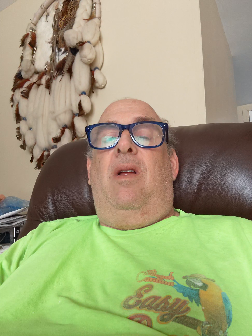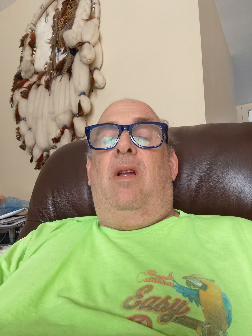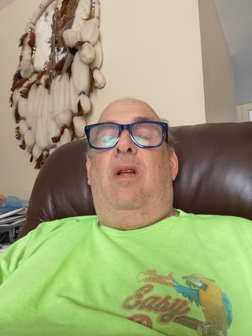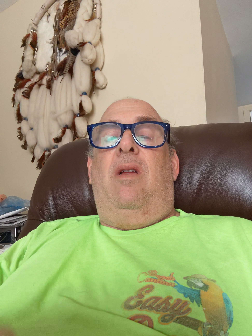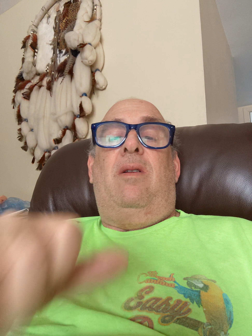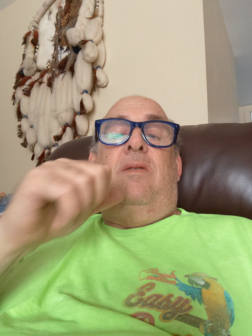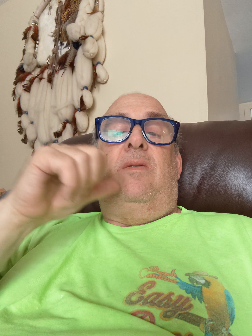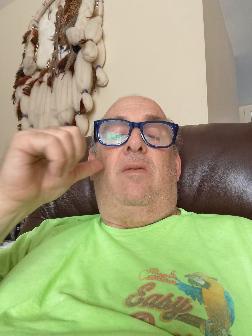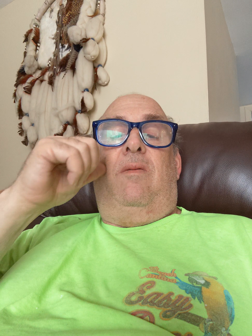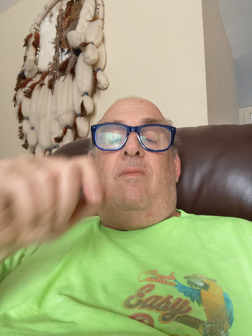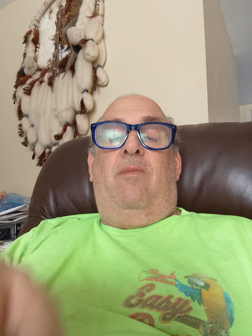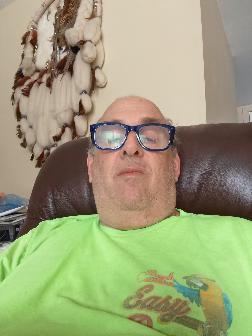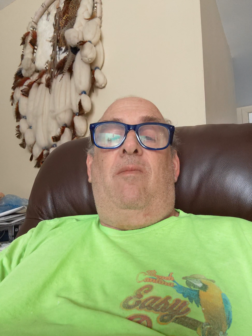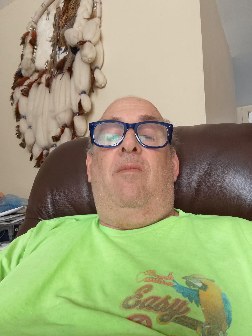yesterday